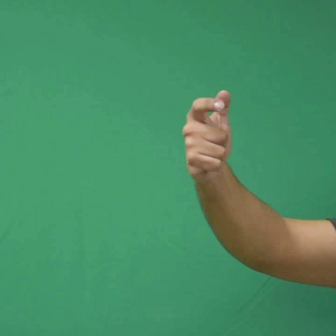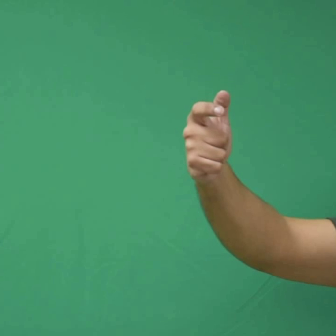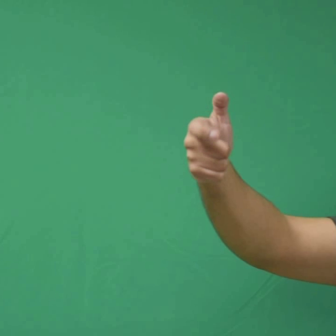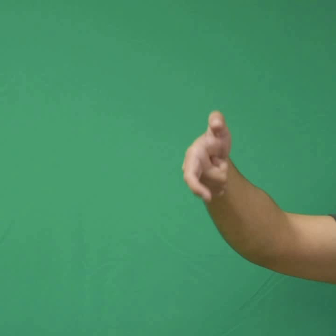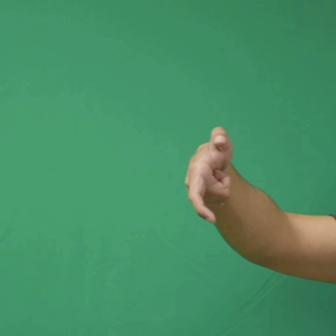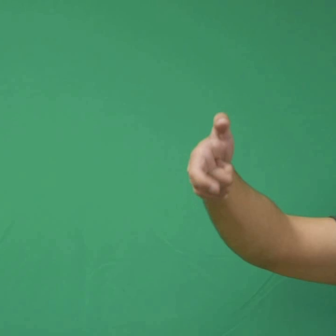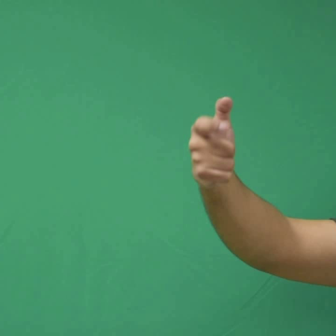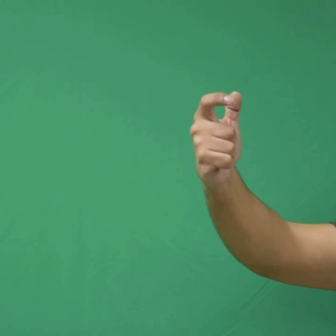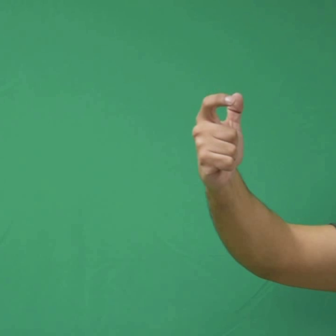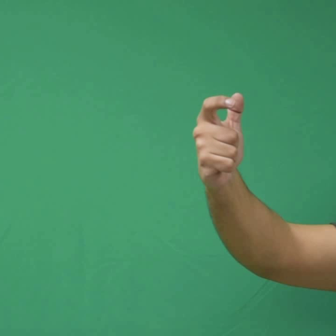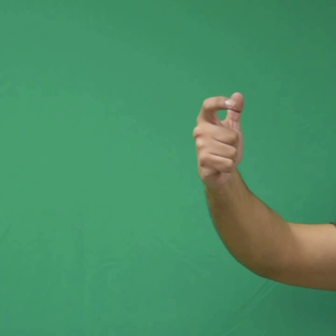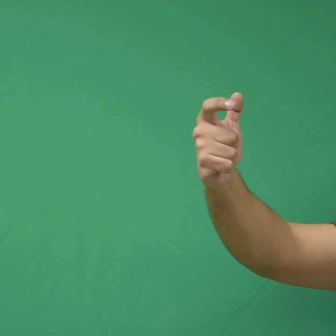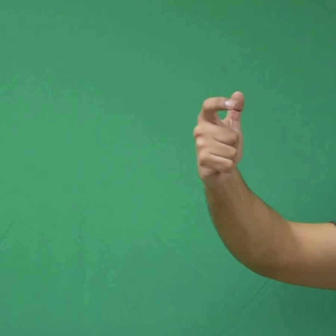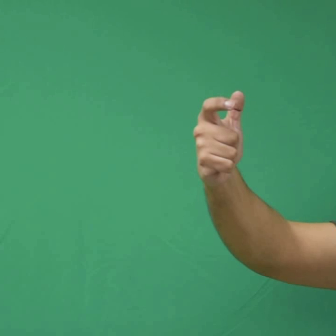Q